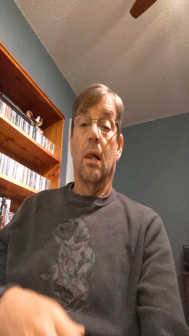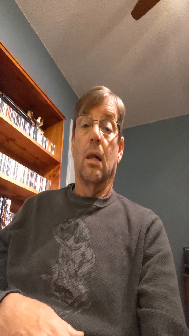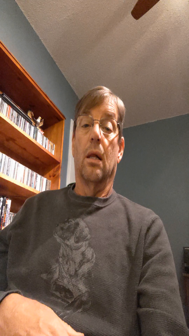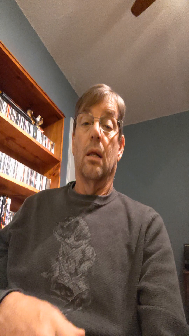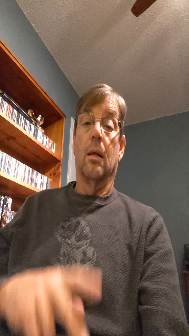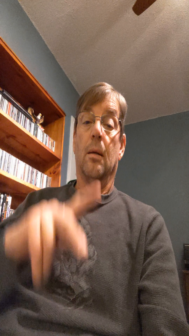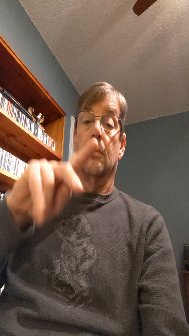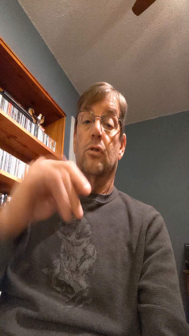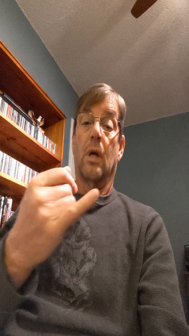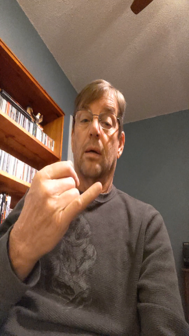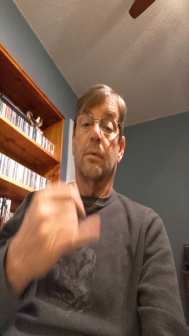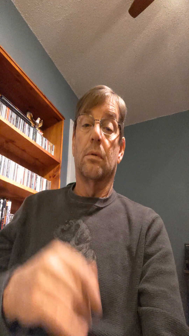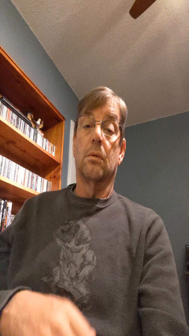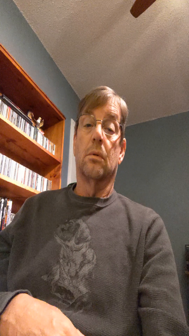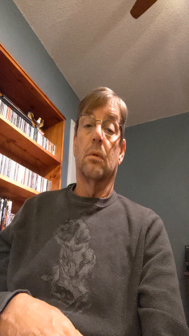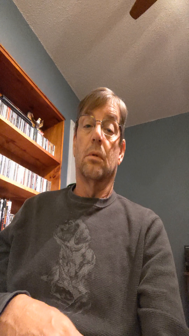pajamas